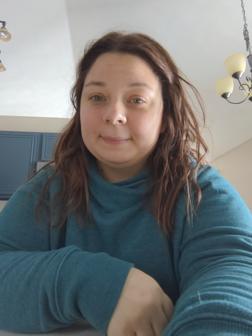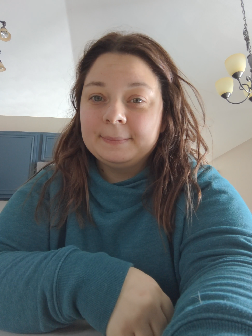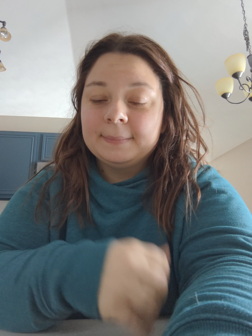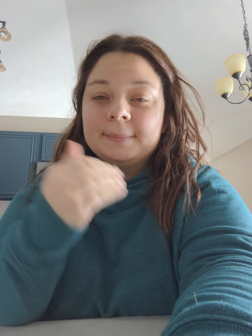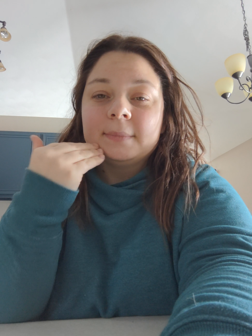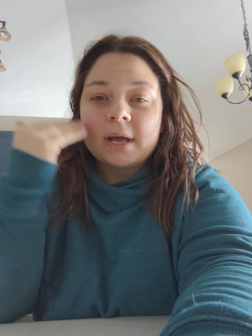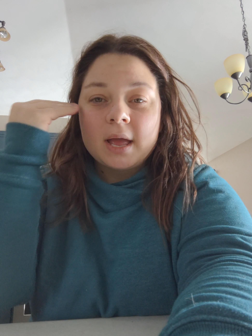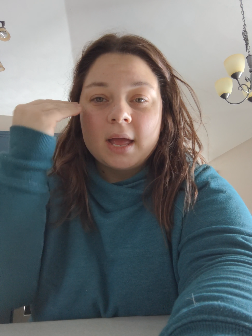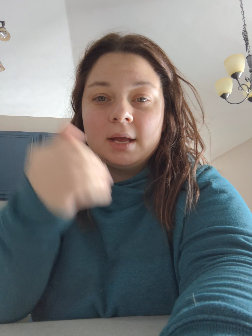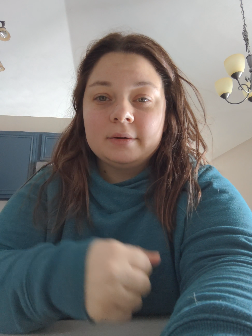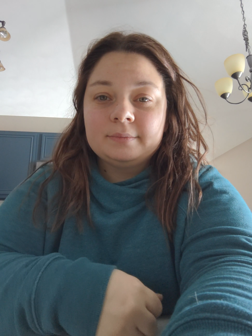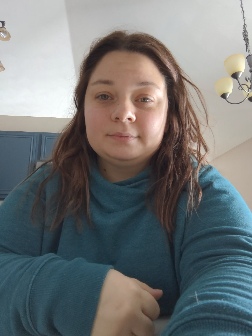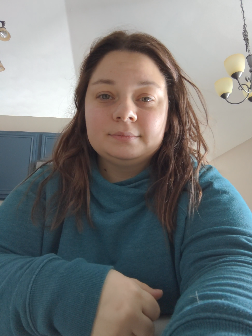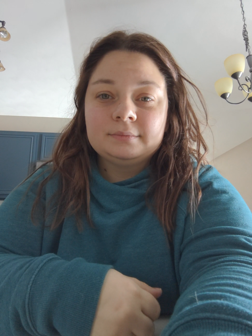head